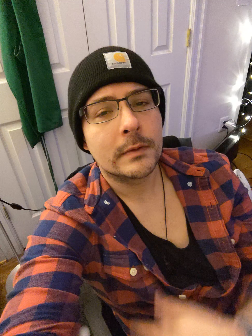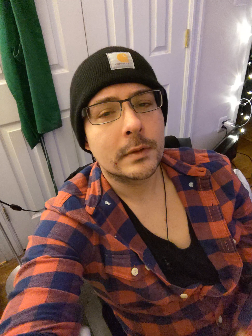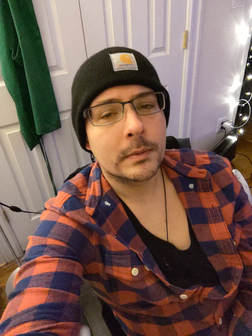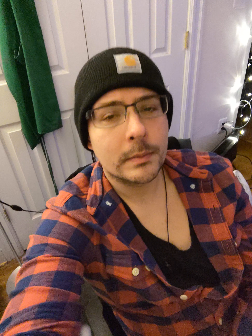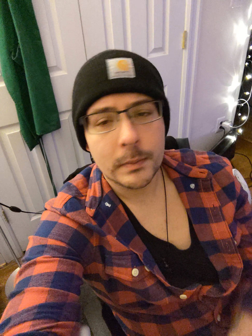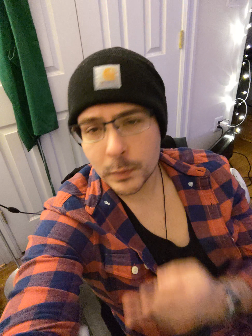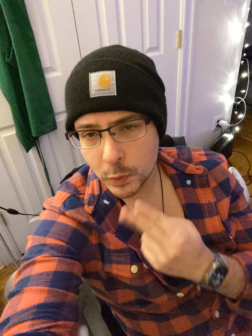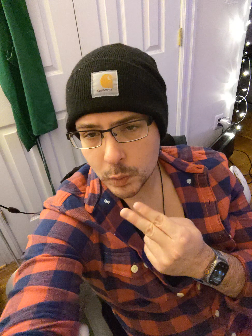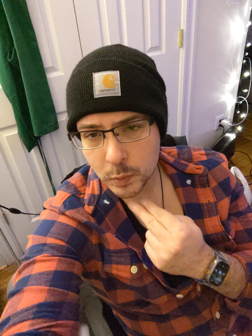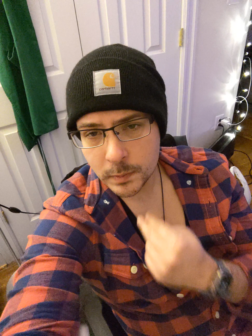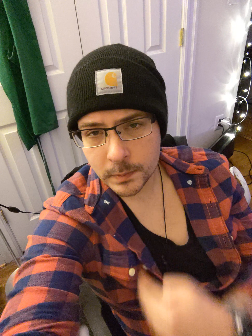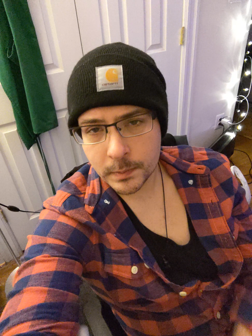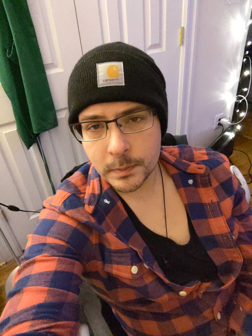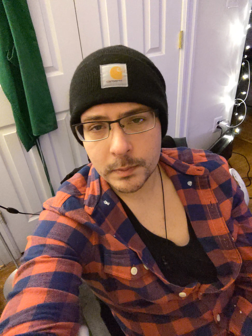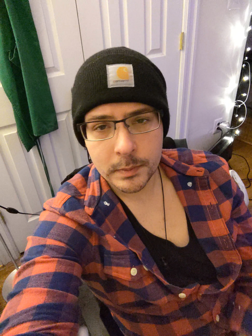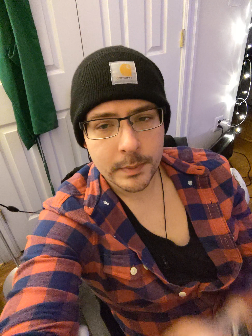cute